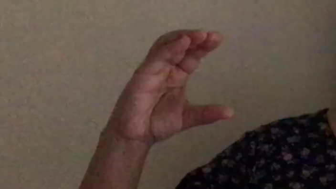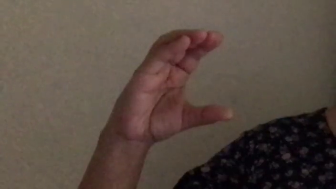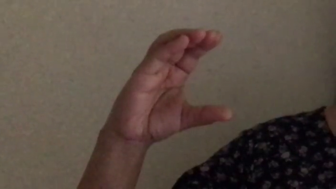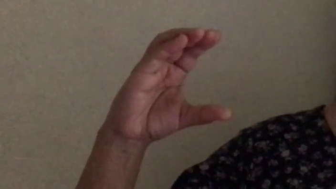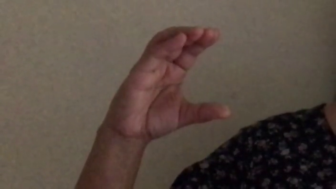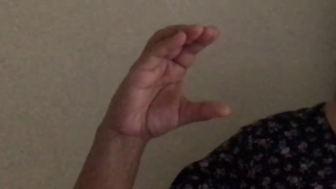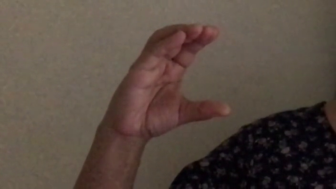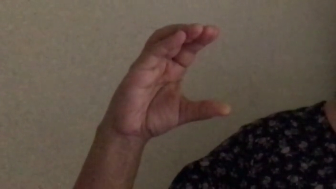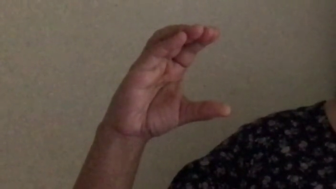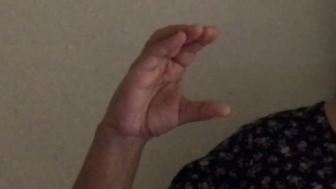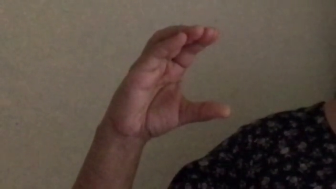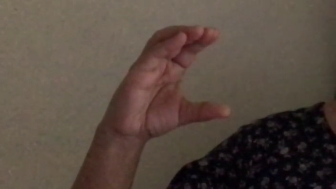ऋ